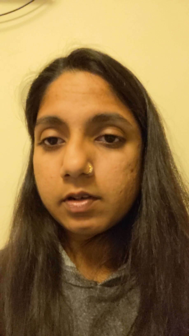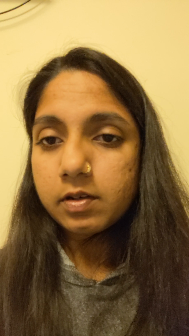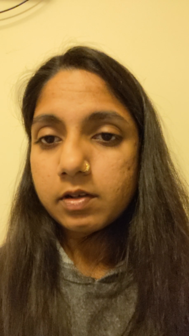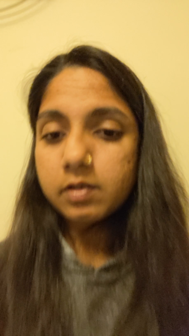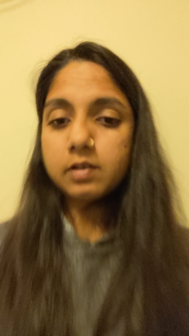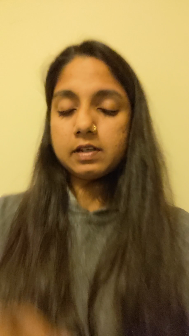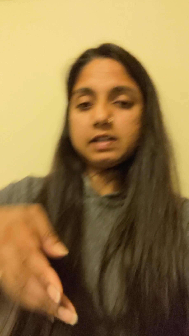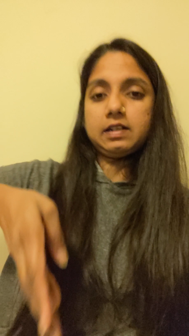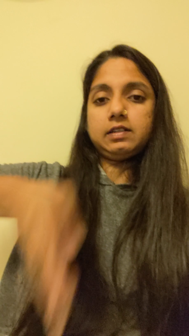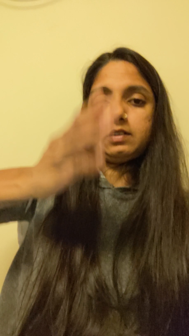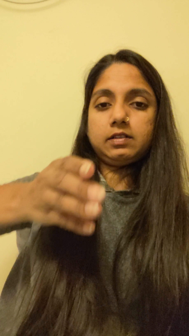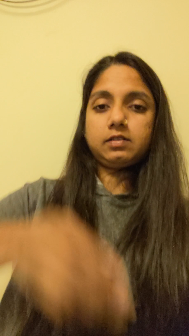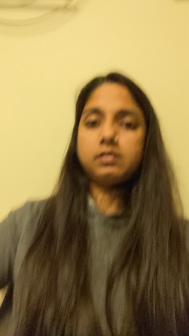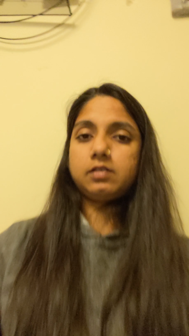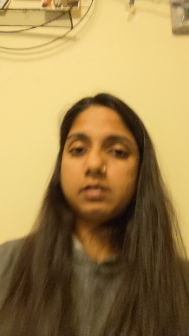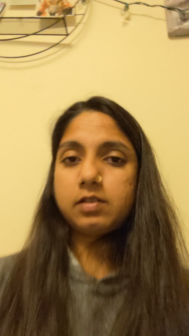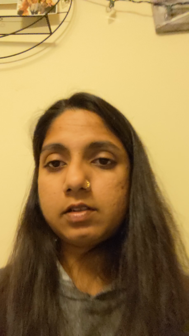kick